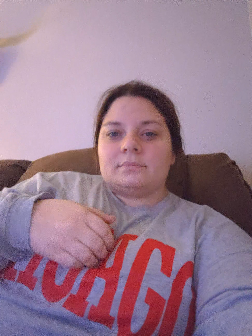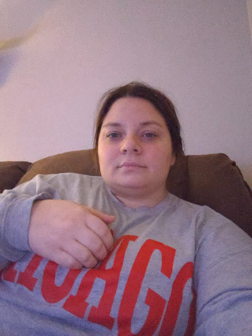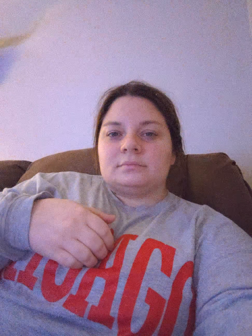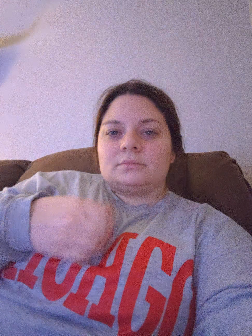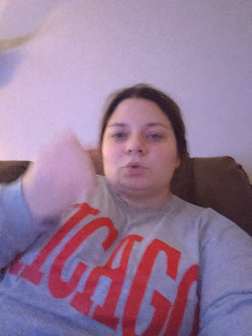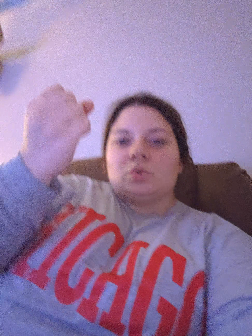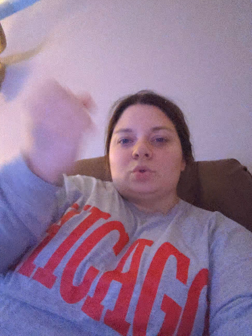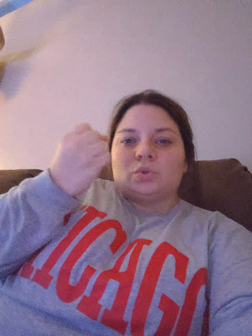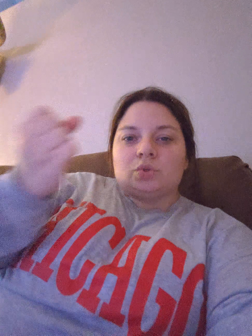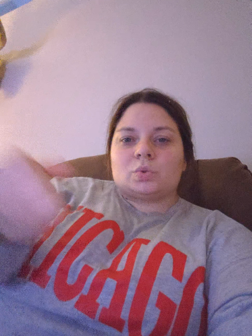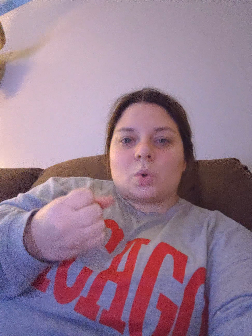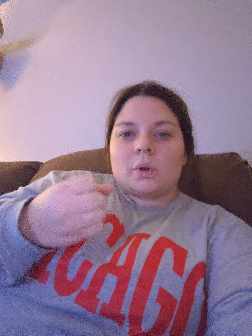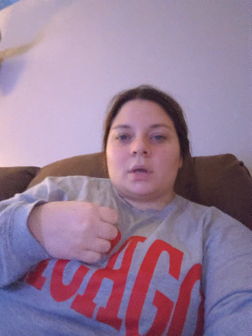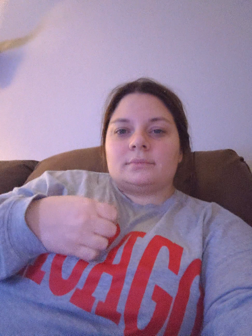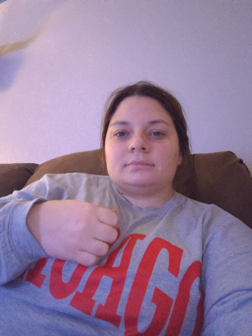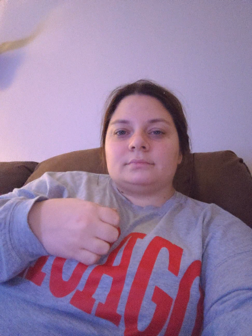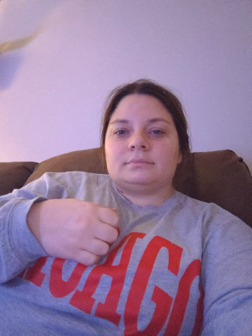drawer